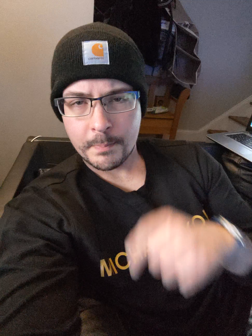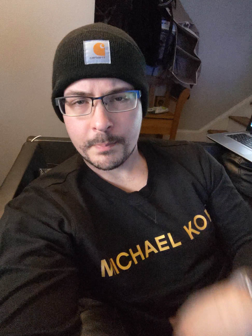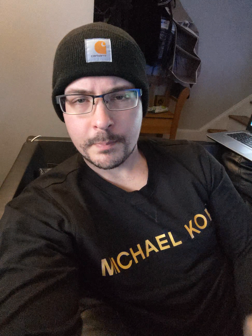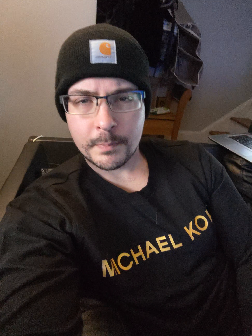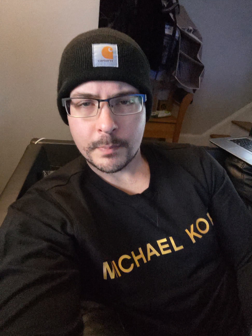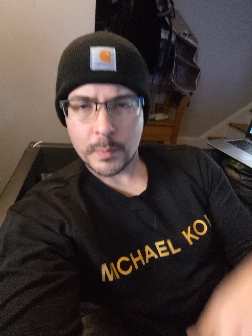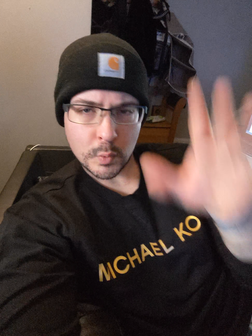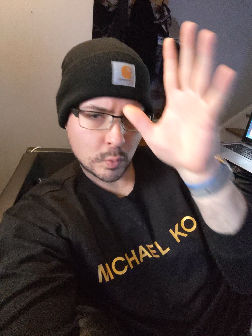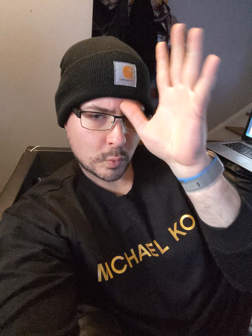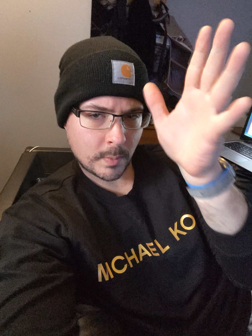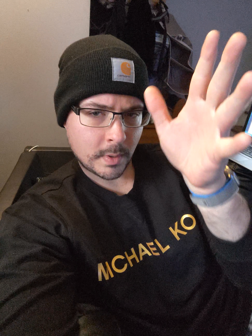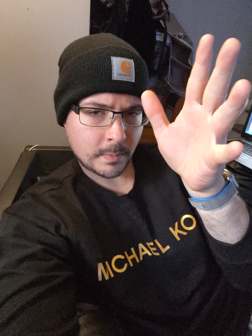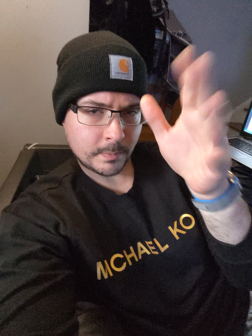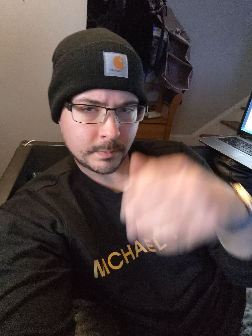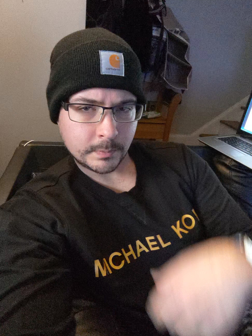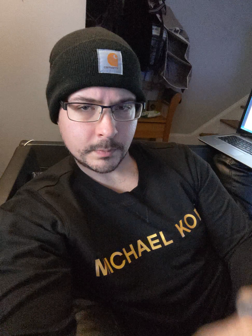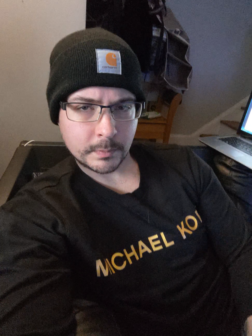grandpa